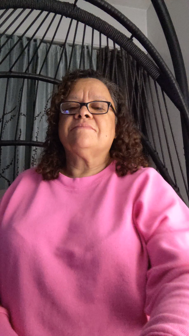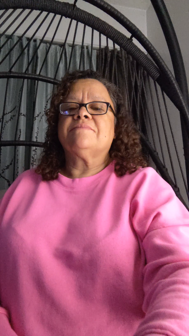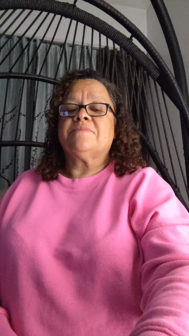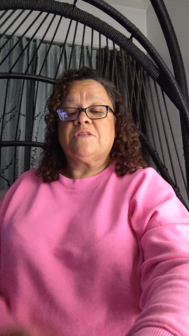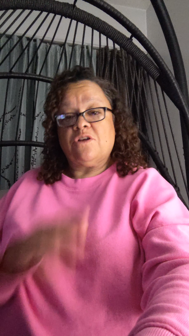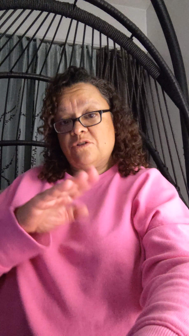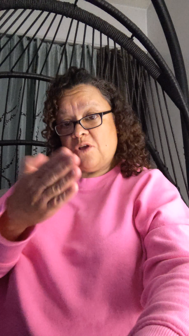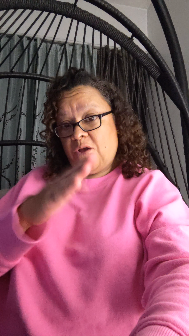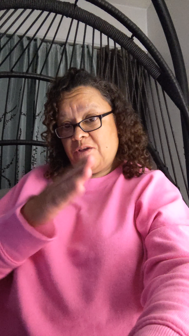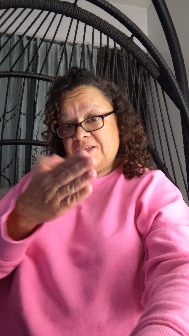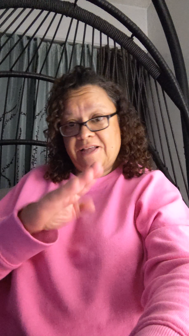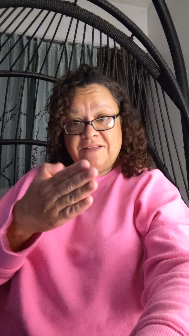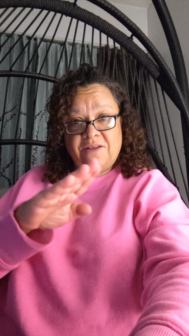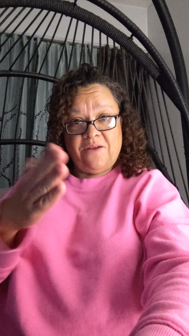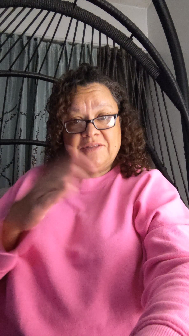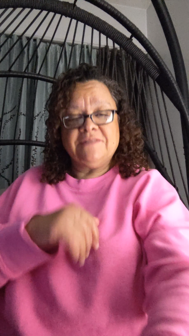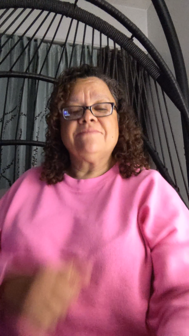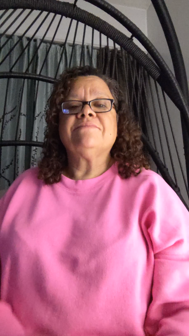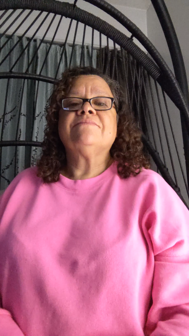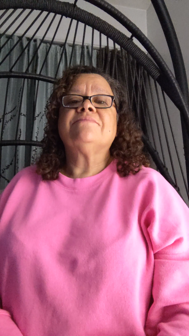cook